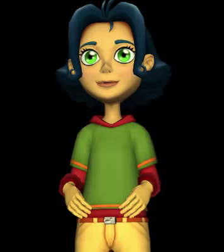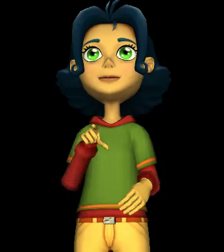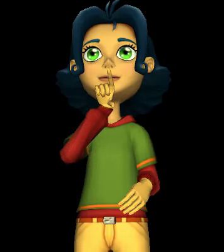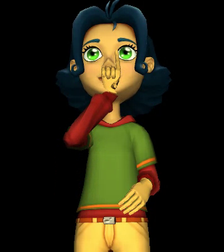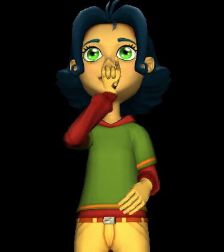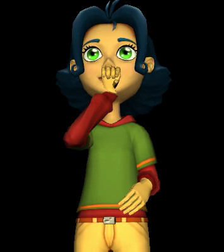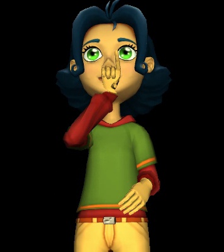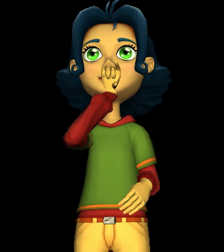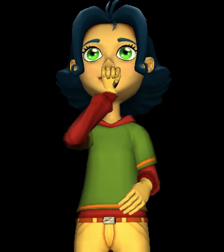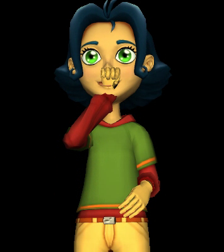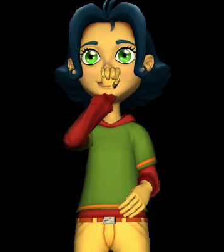عصفور